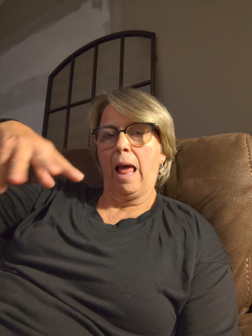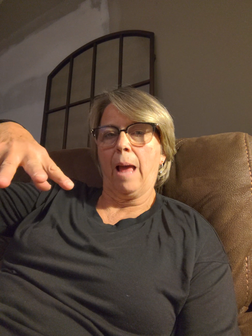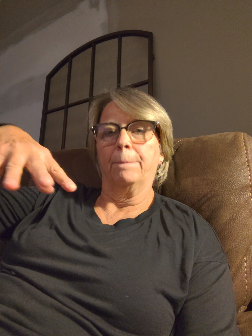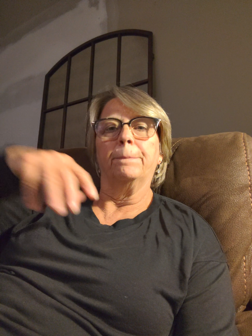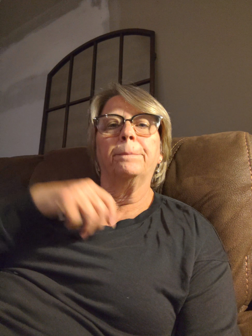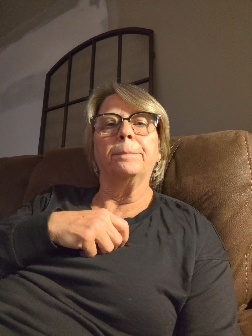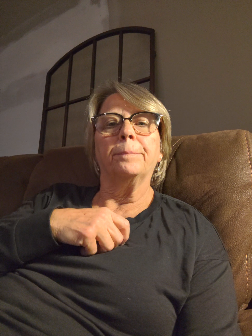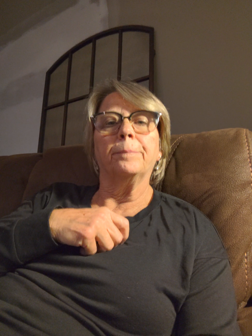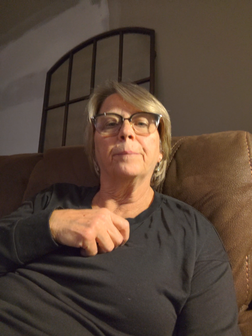lamp